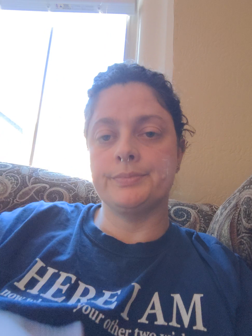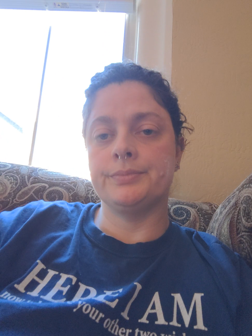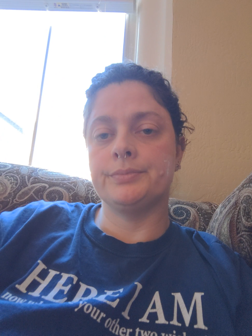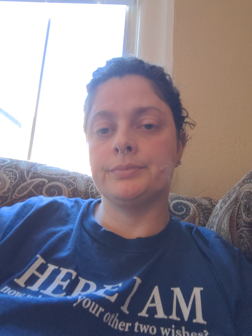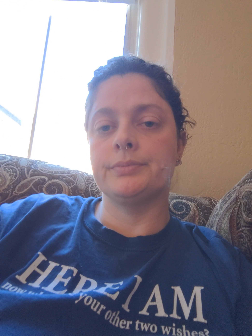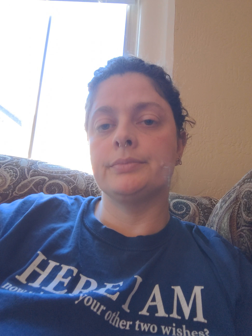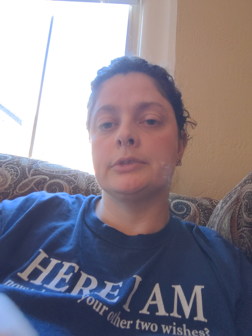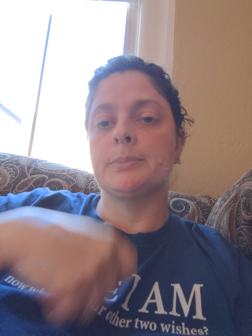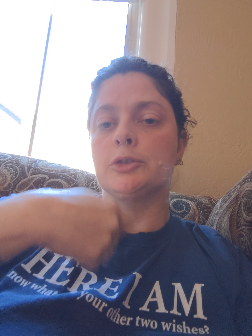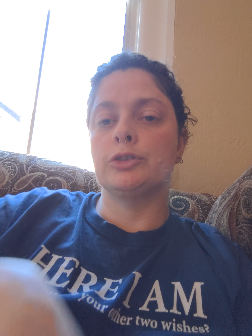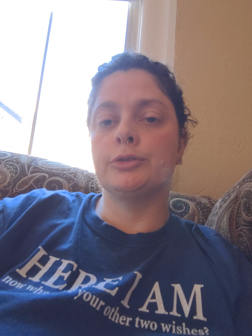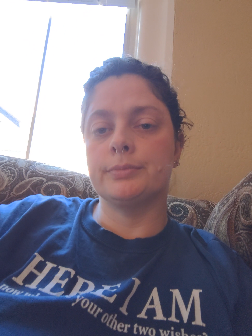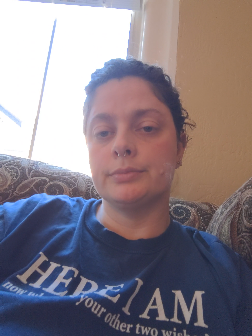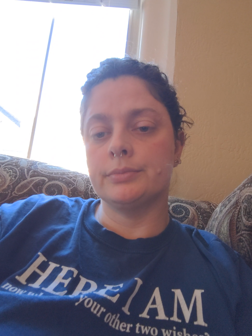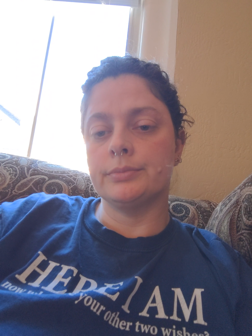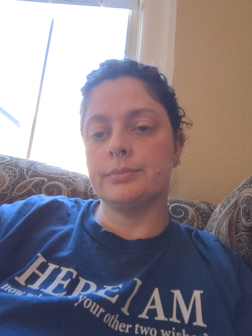zipper